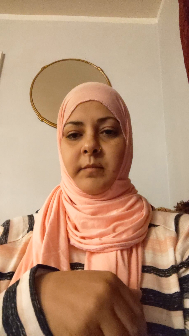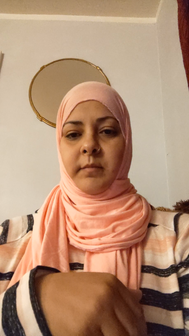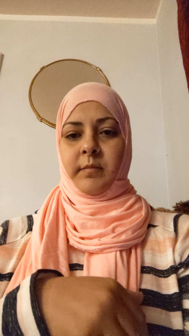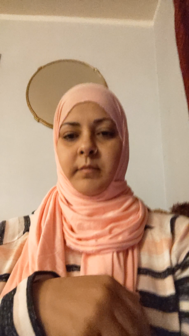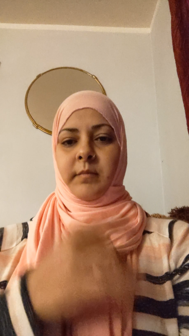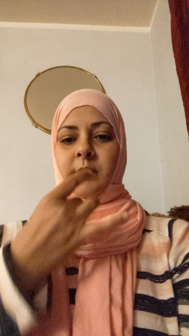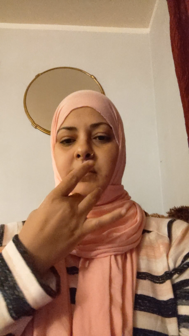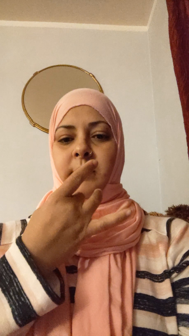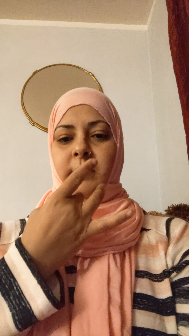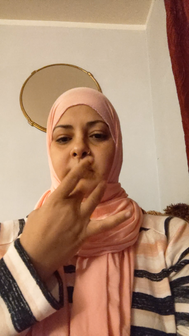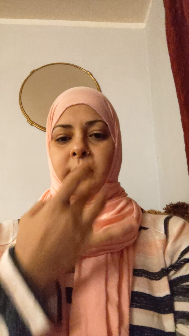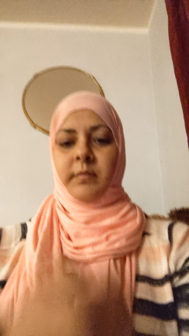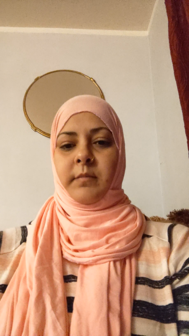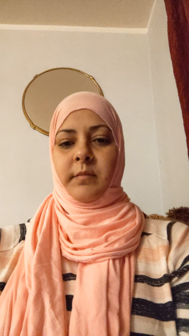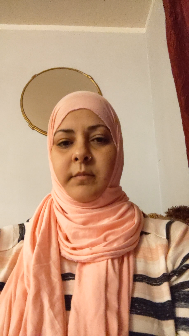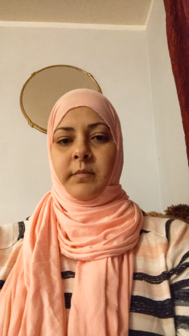light bulb